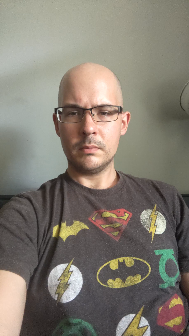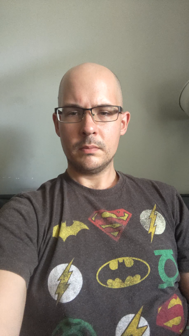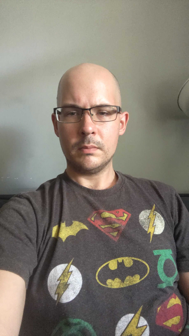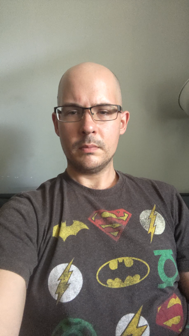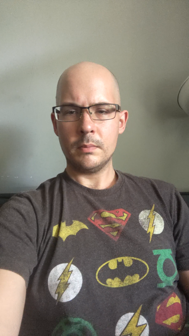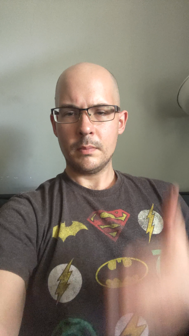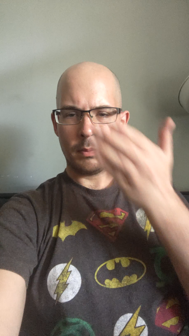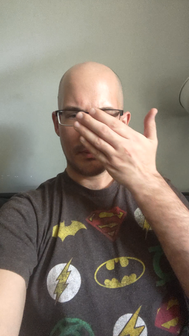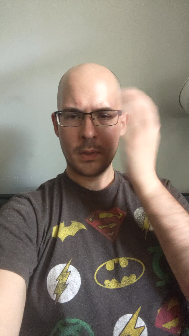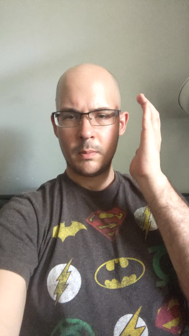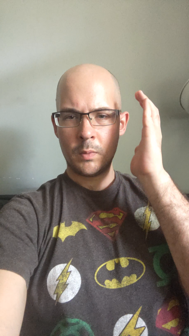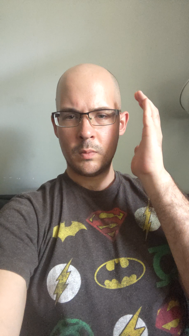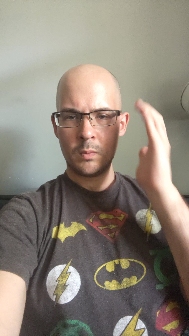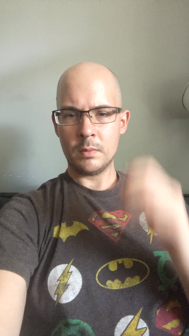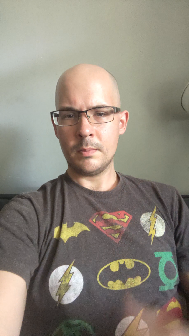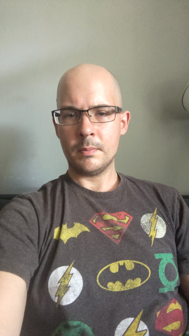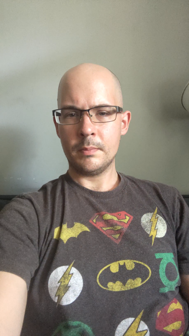peekaboo